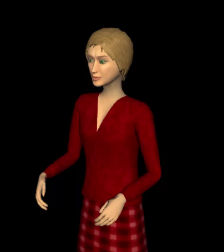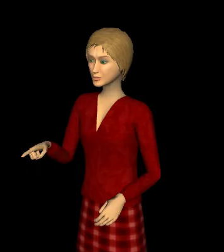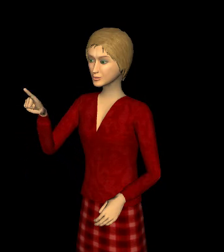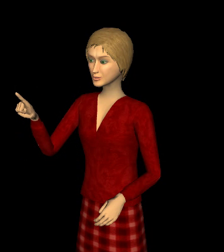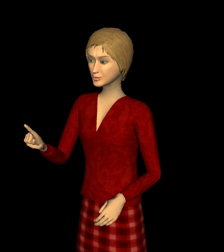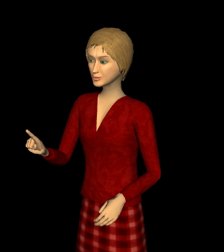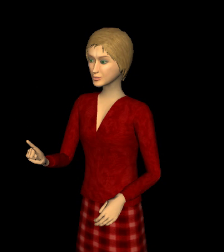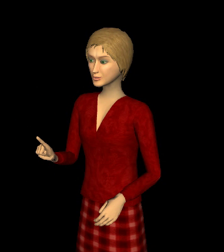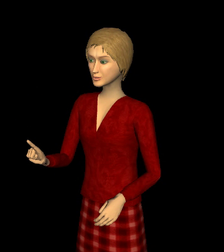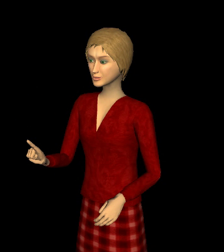سؤال